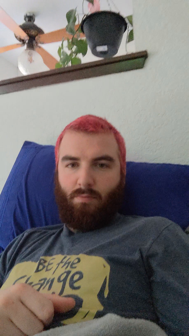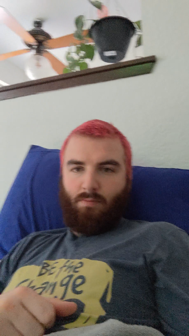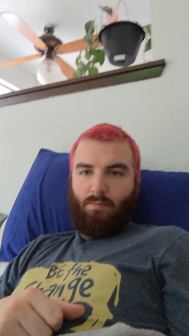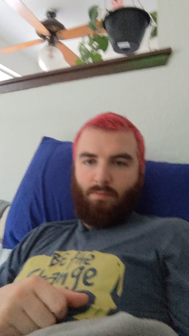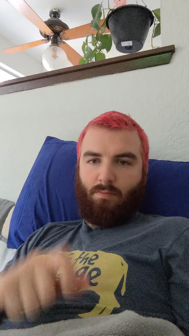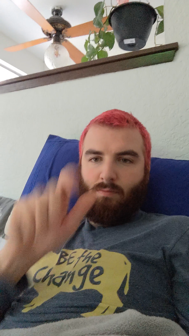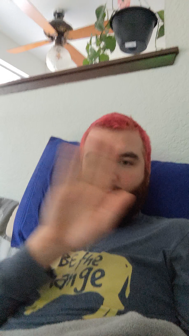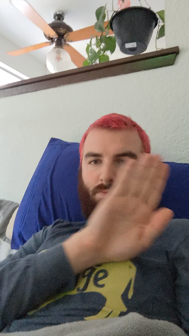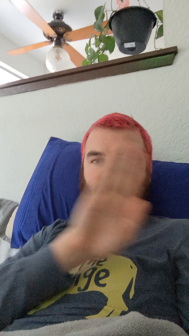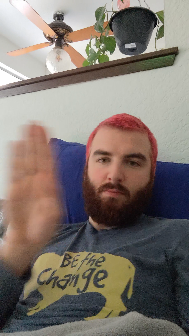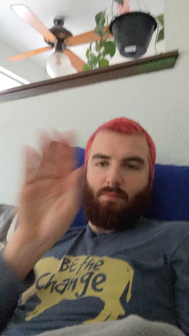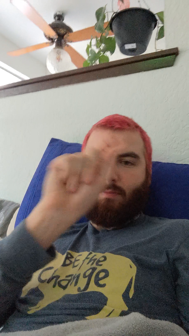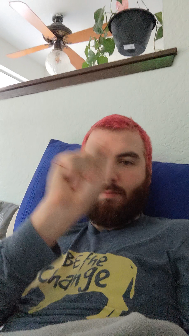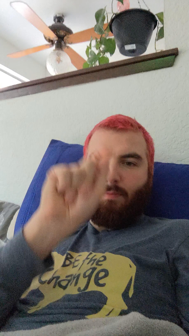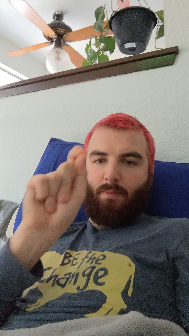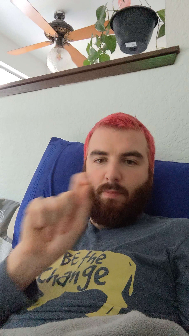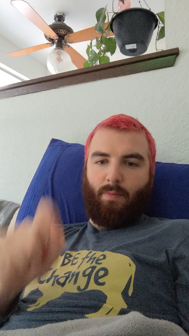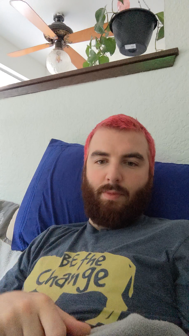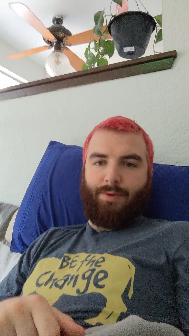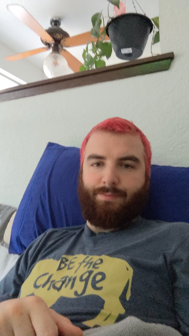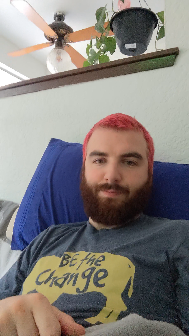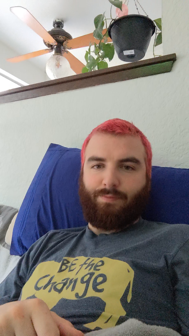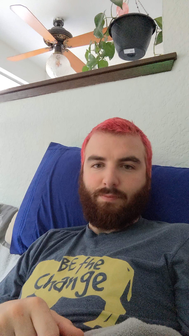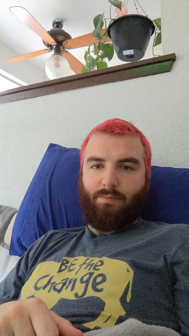chalk